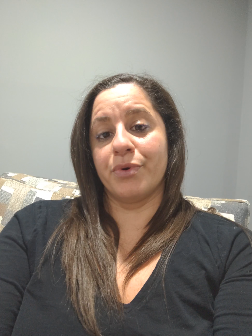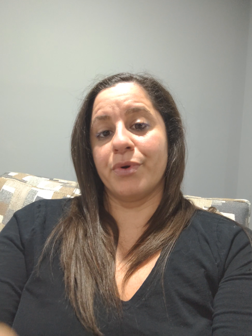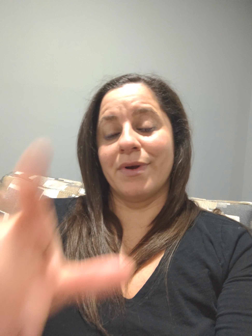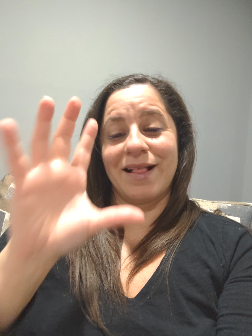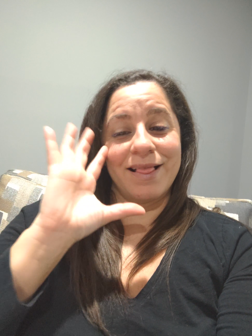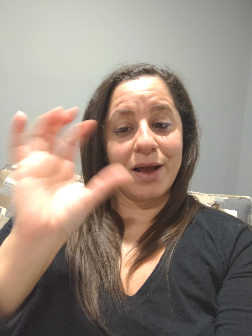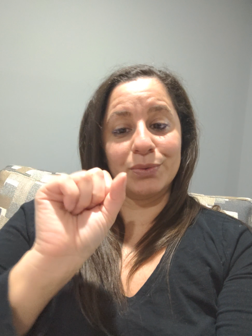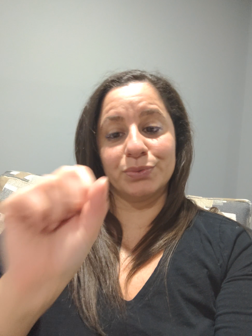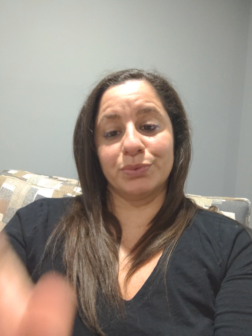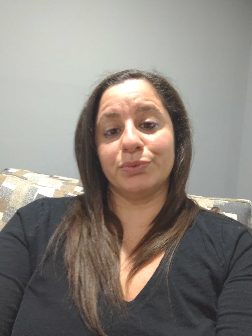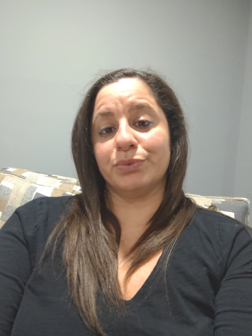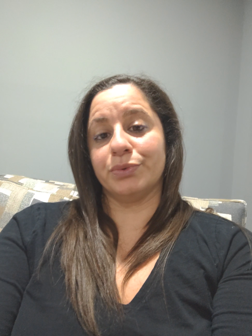loud